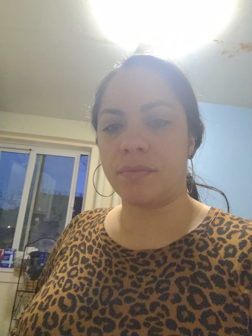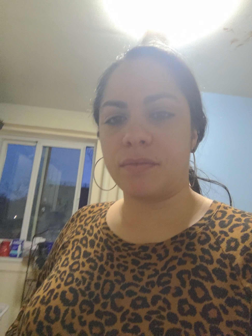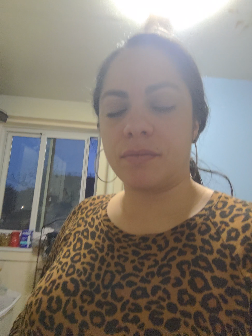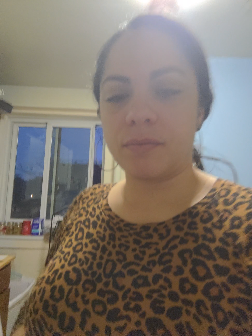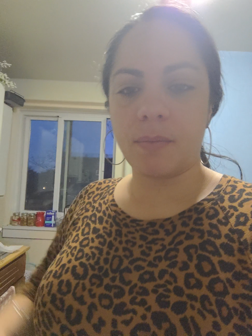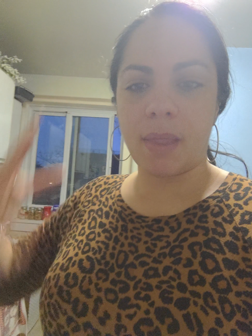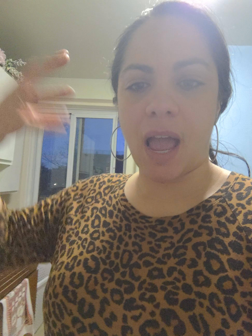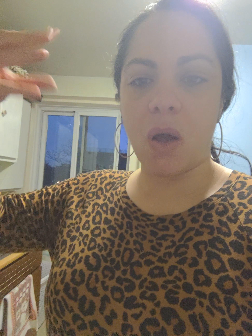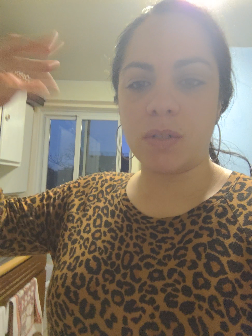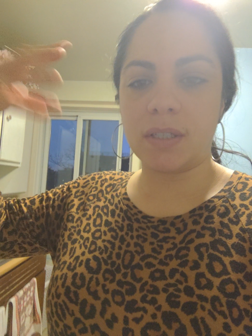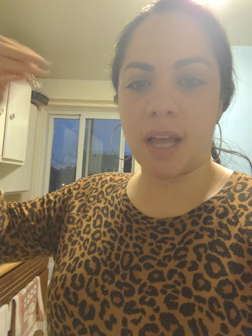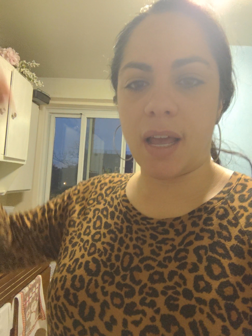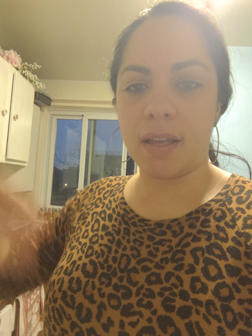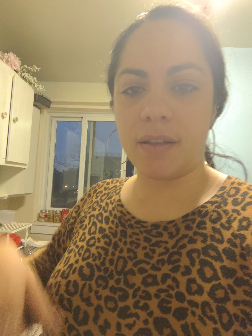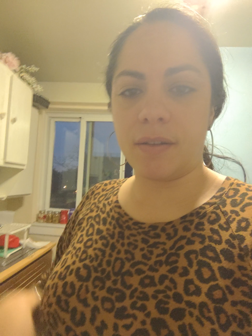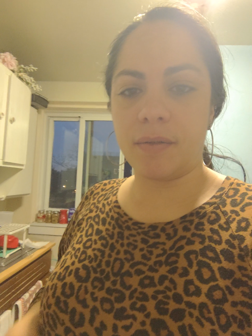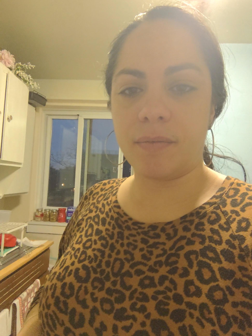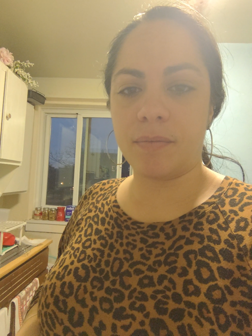outside